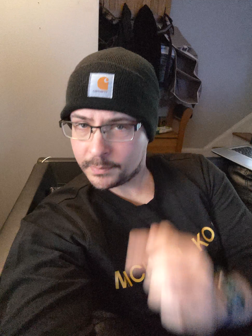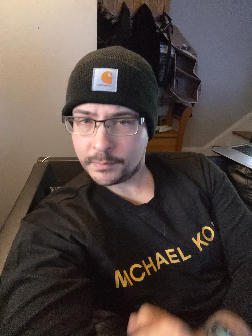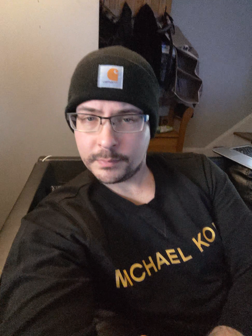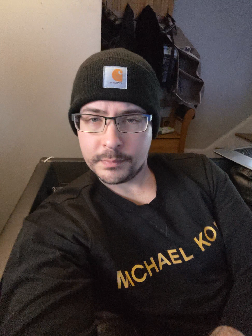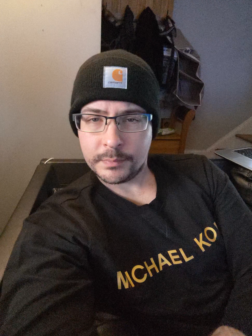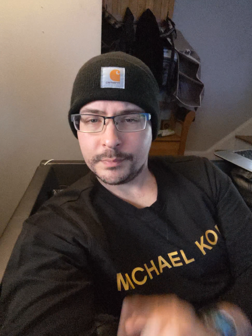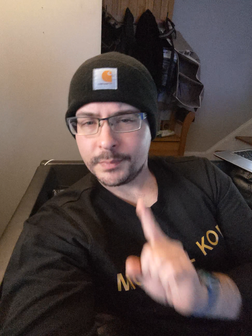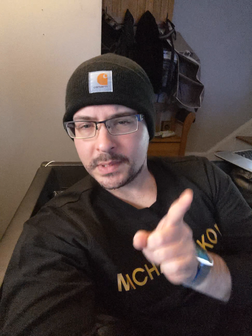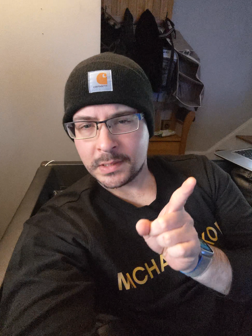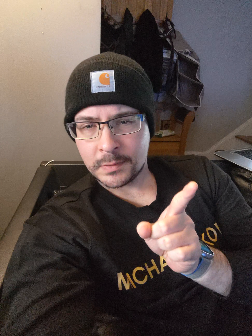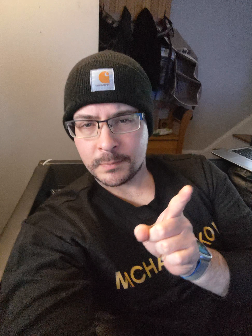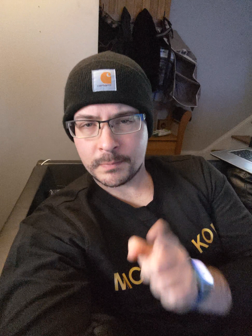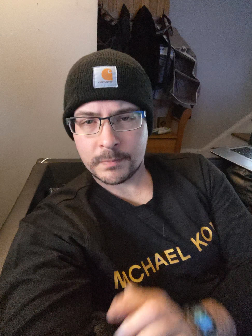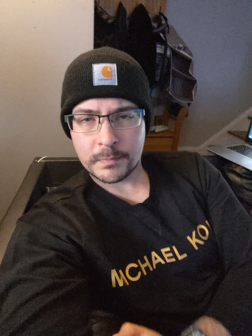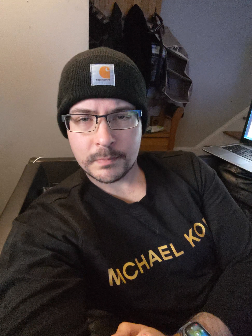he/she/it